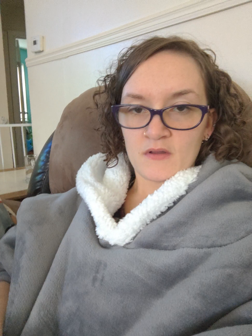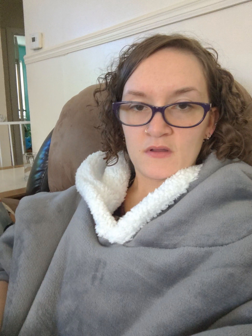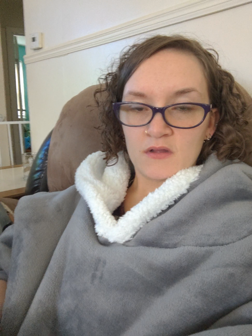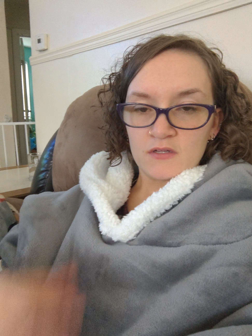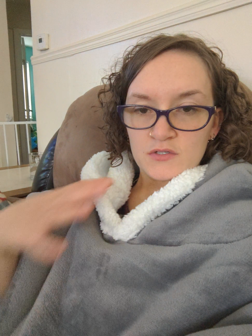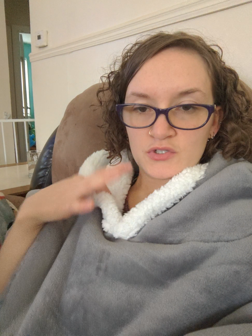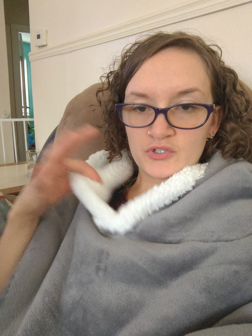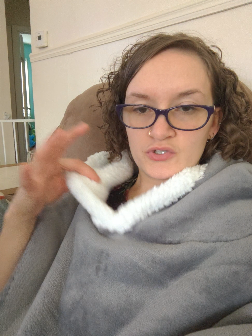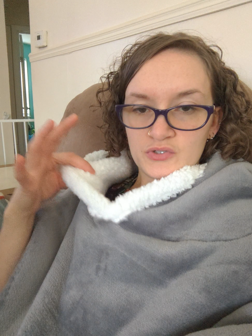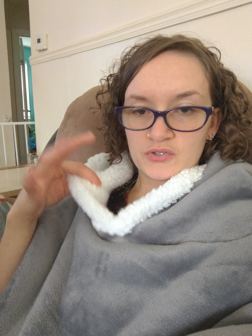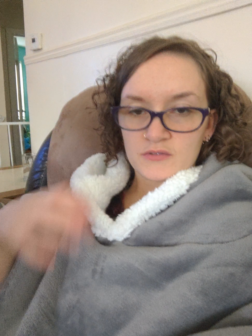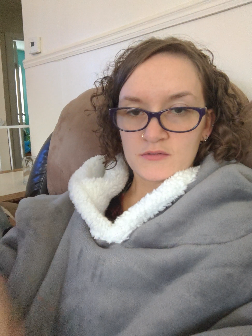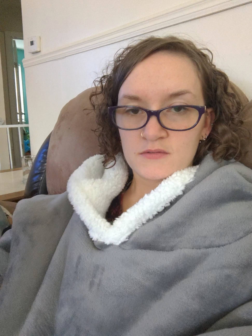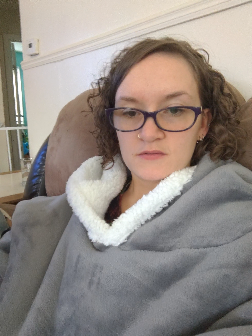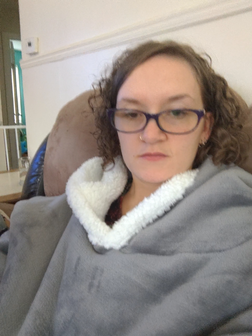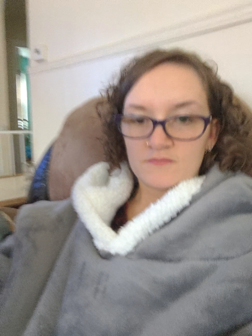shirt